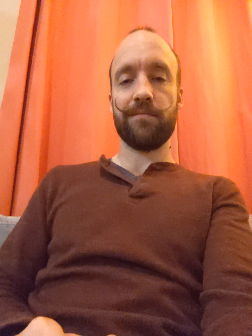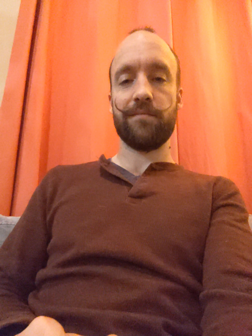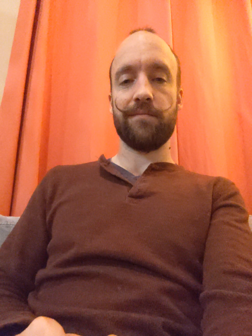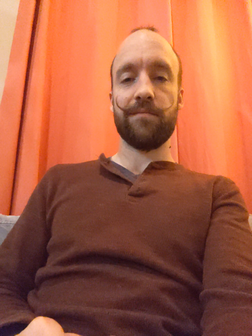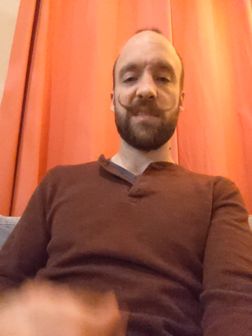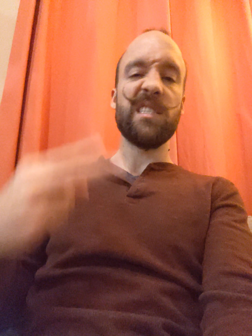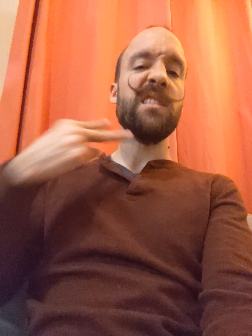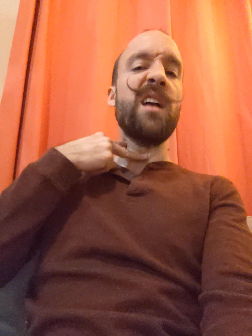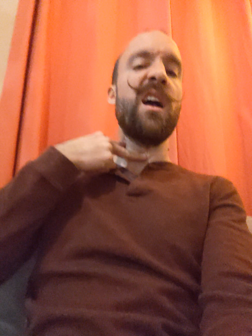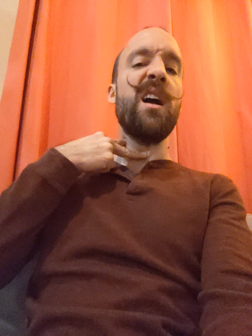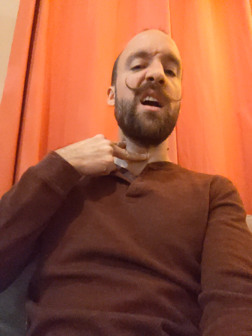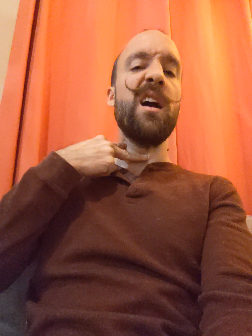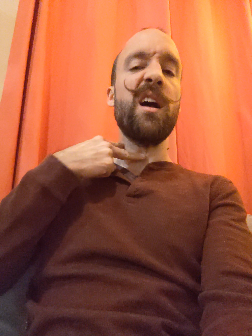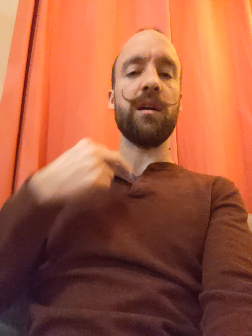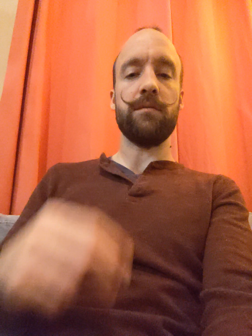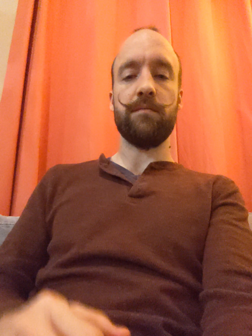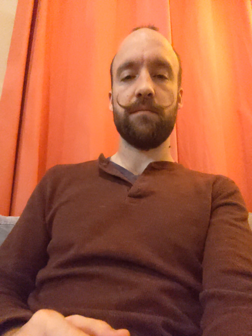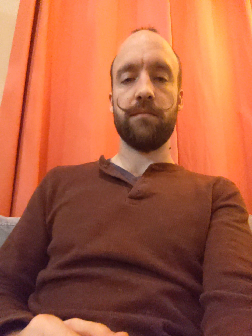stuck